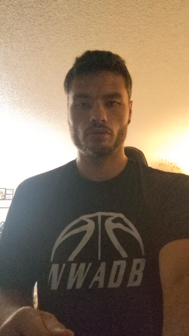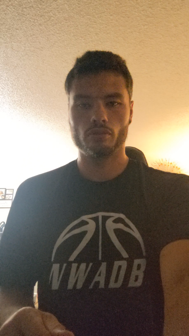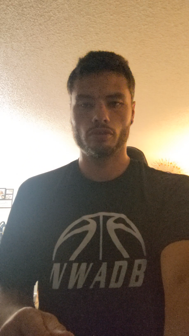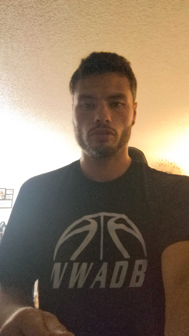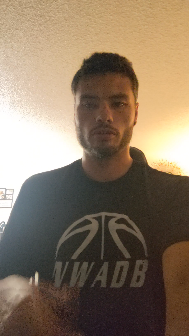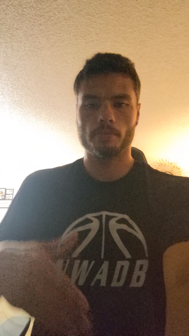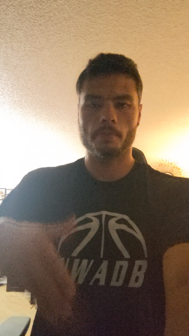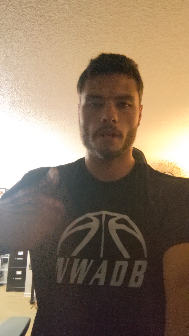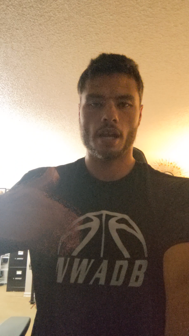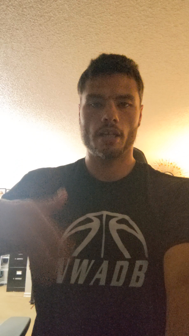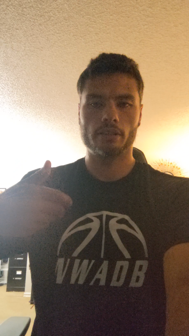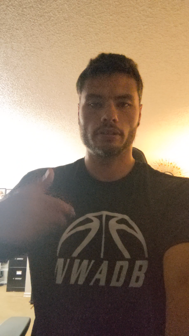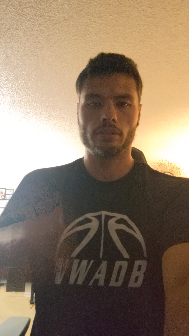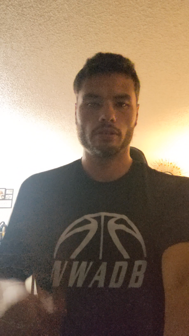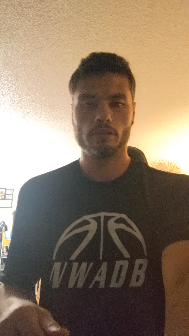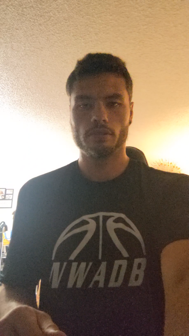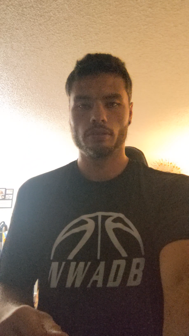pants